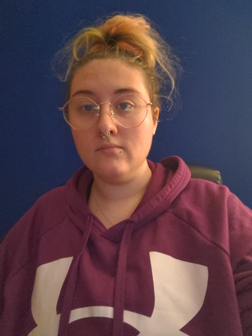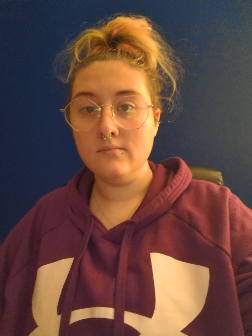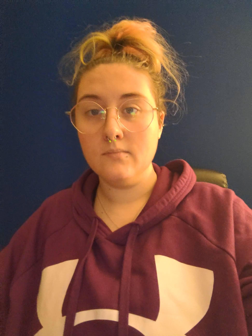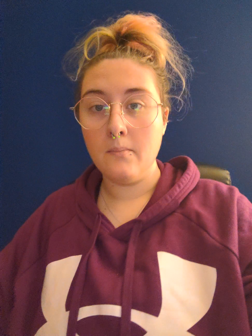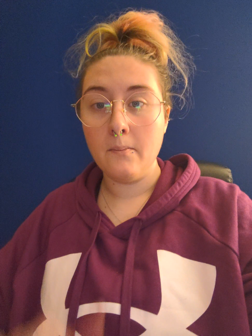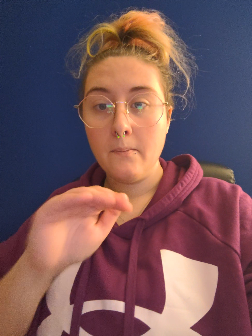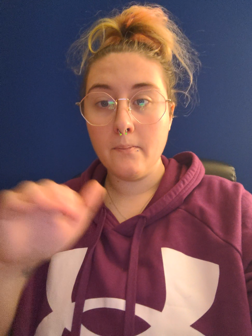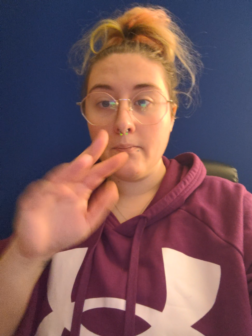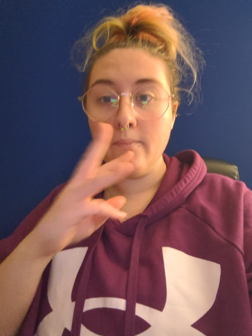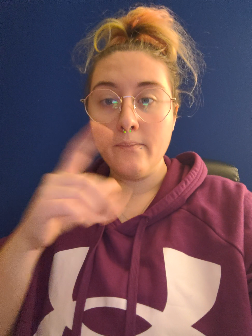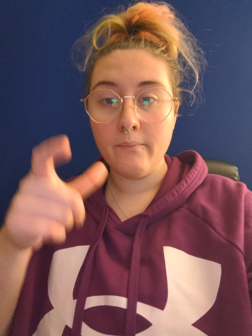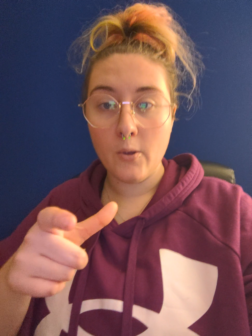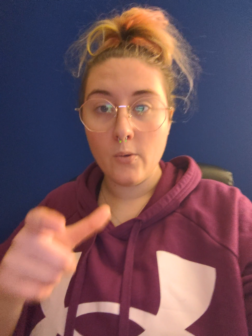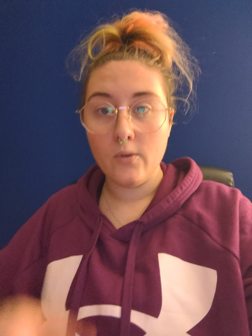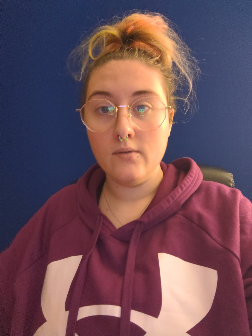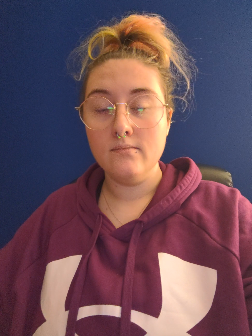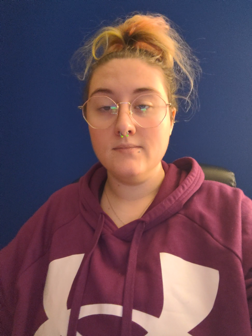pool